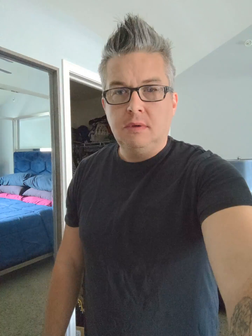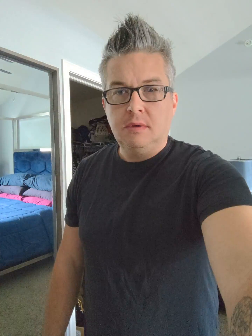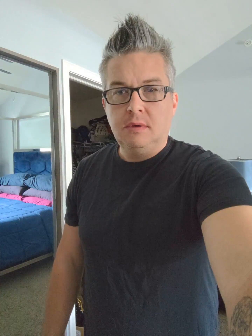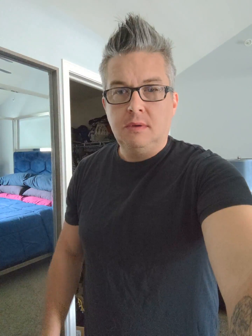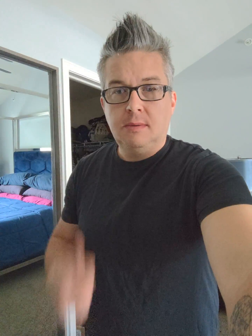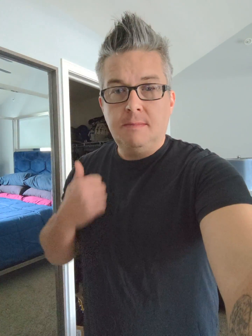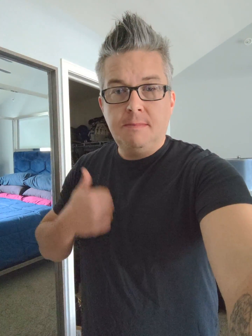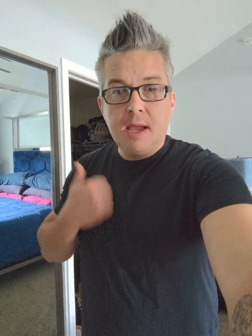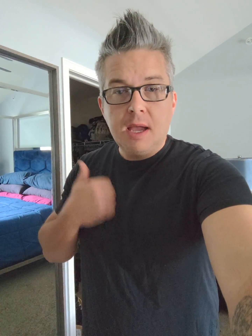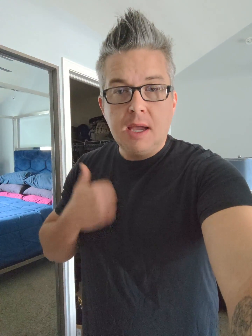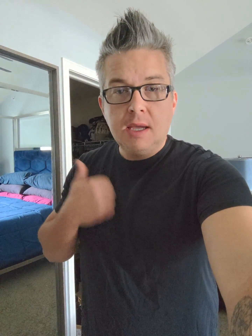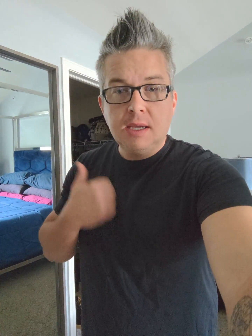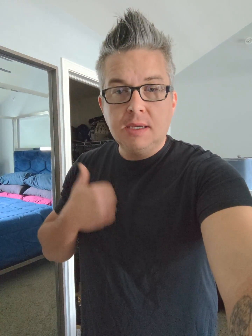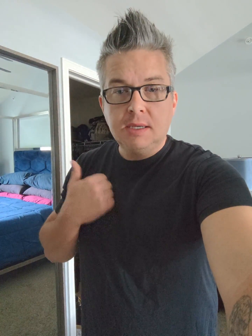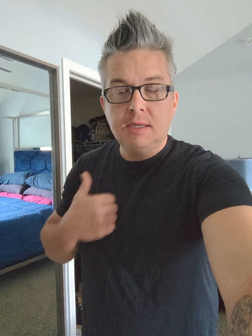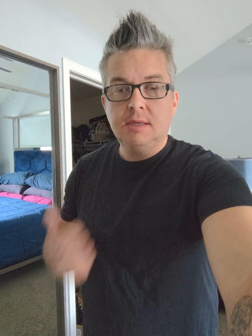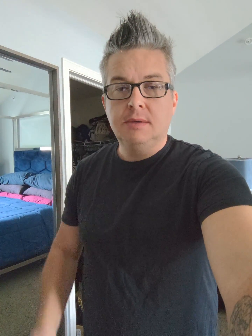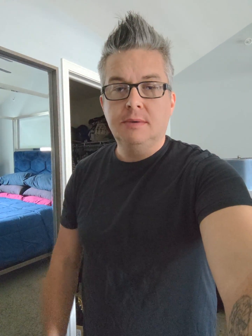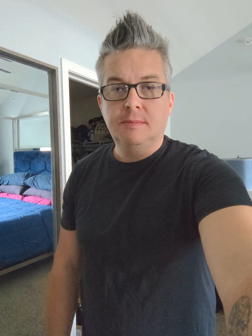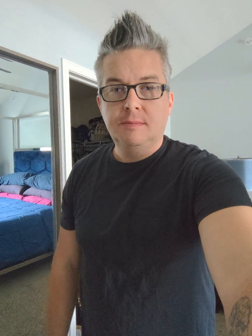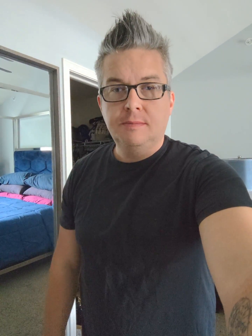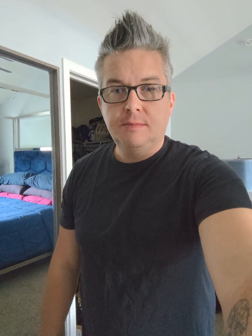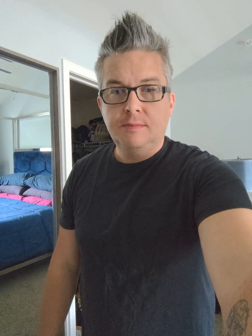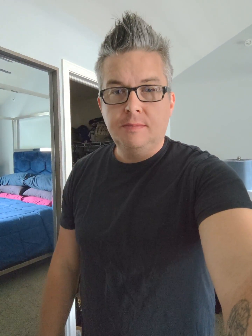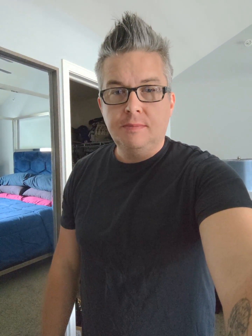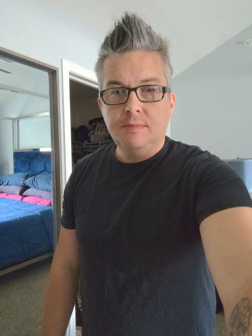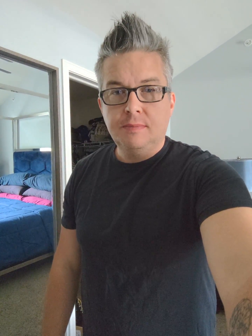bathtub